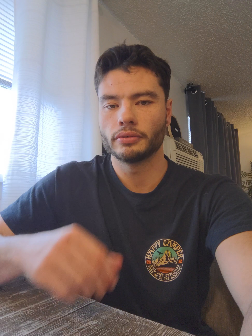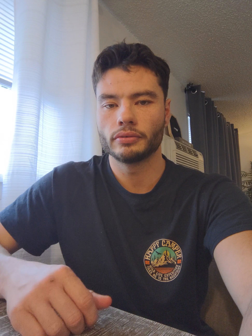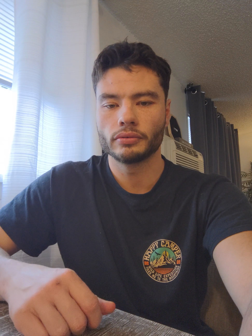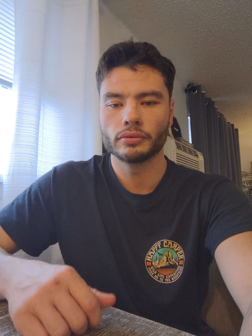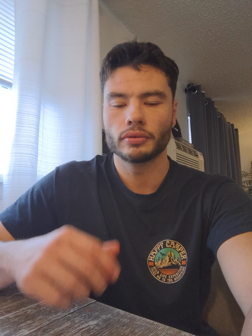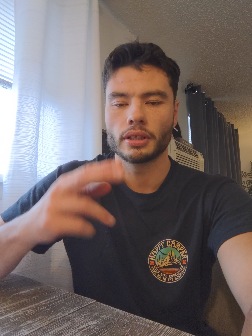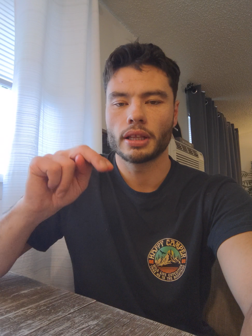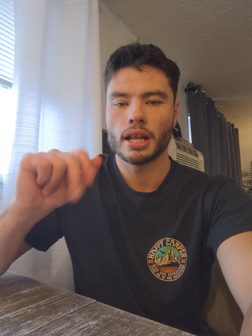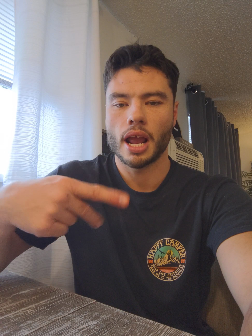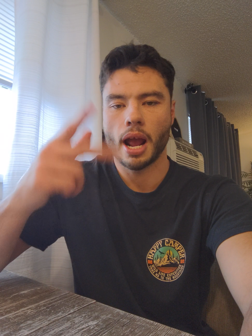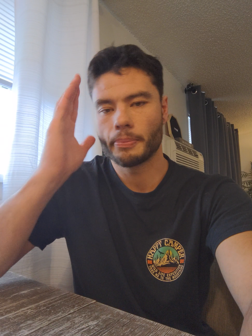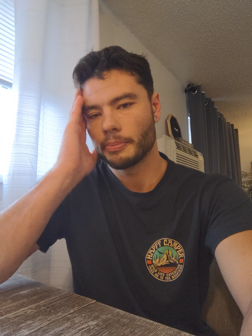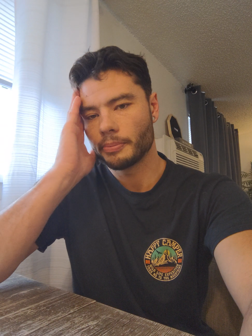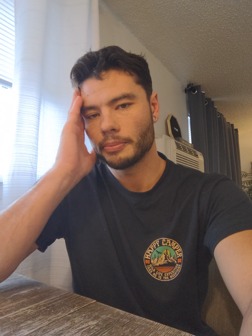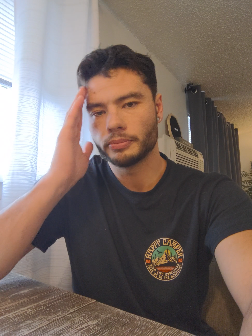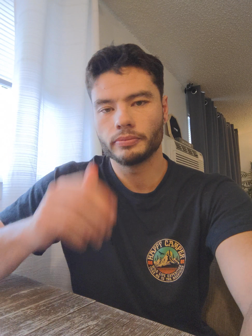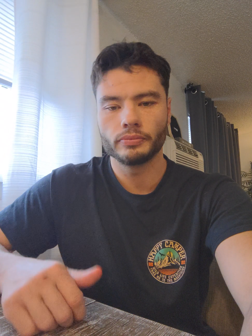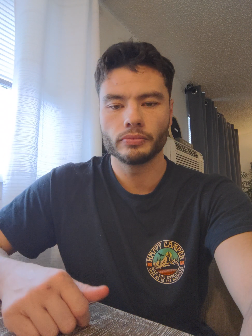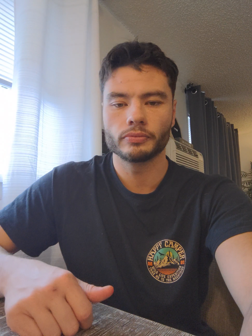nap